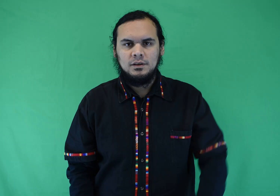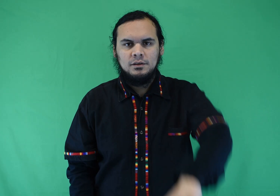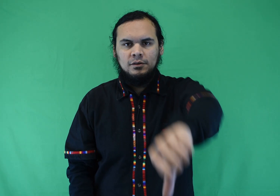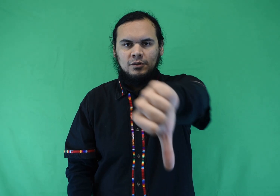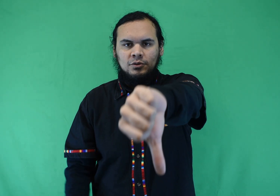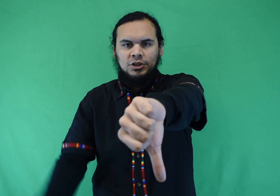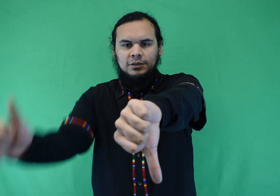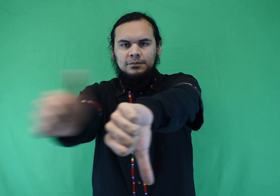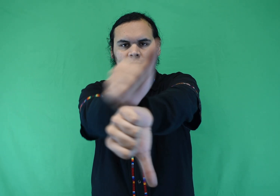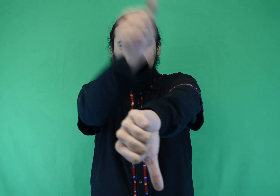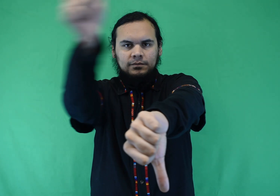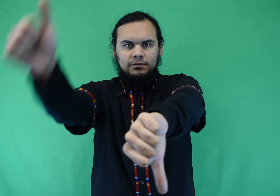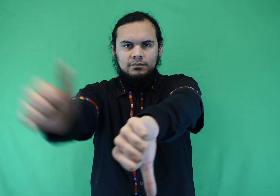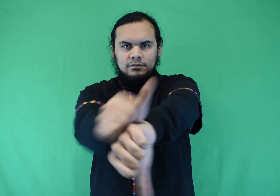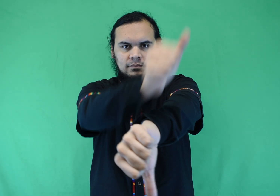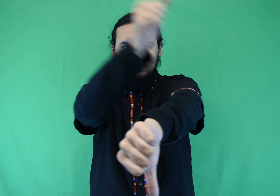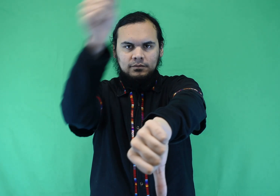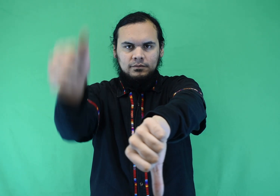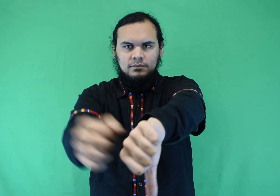carro